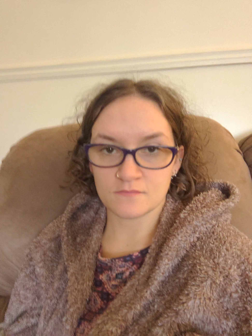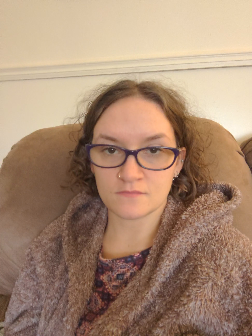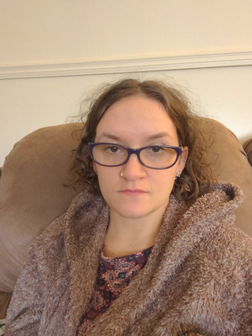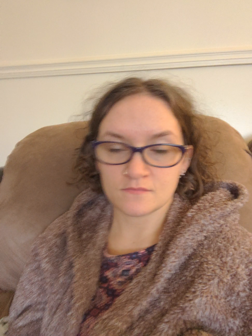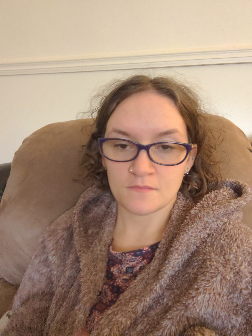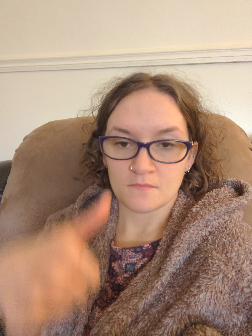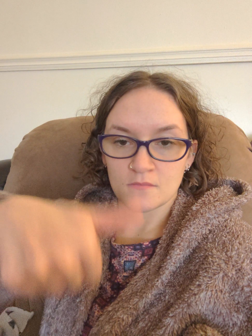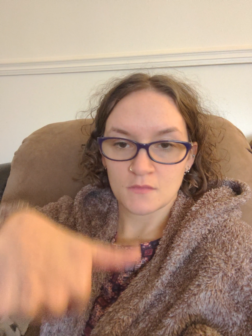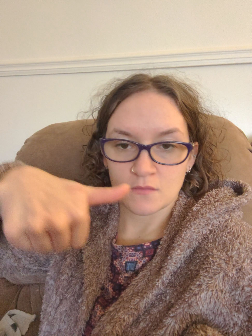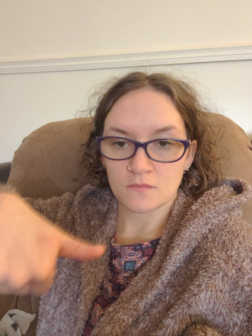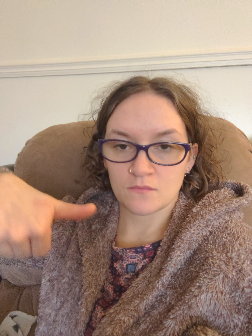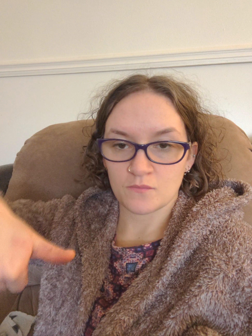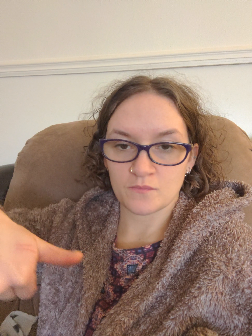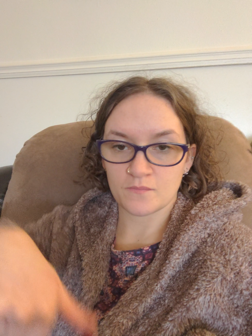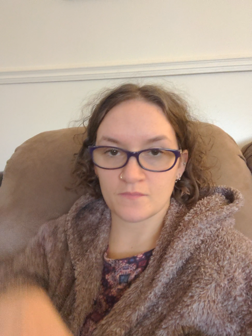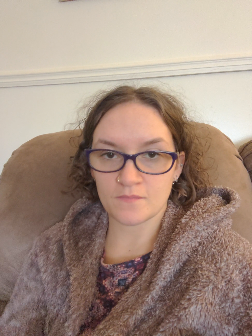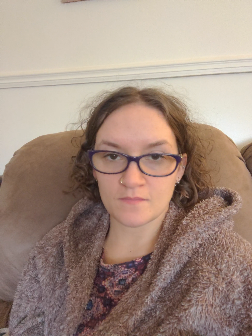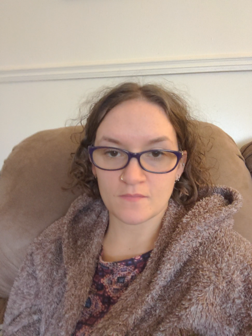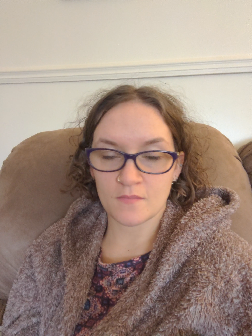puzzle